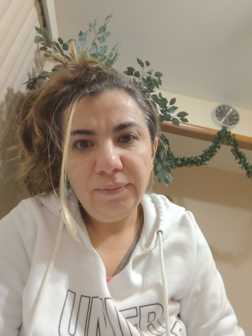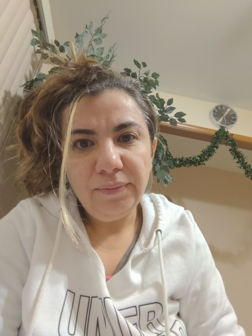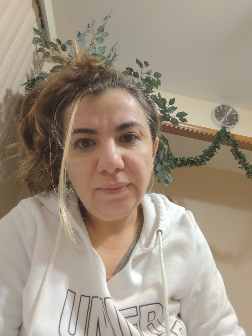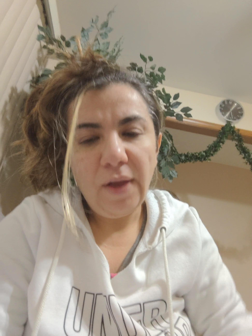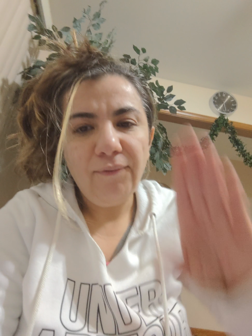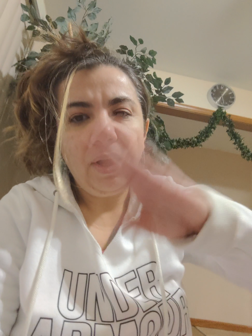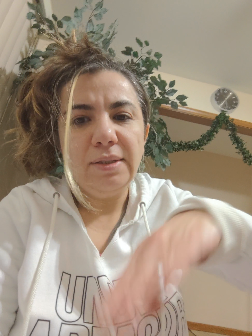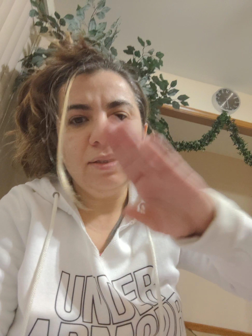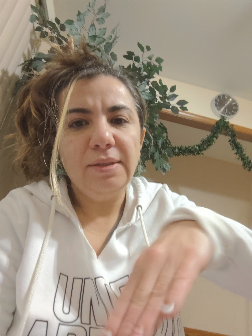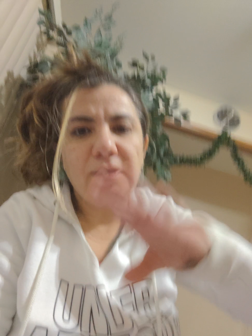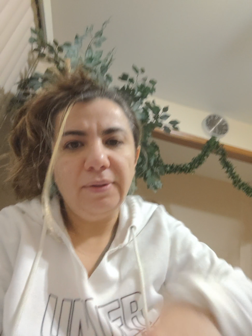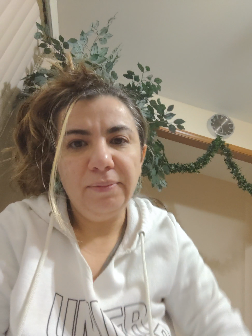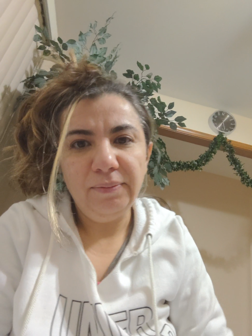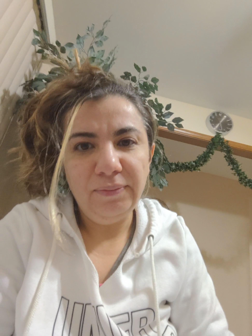fall